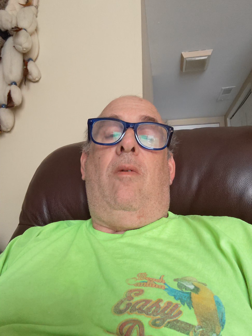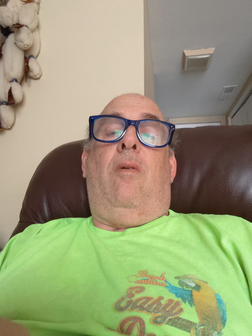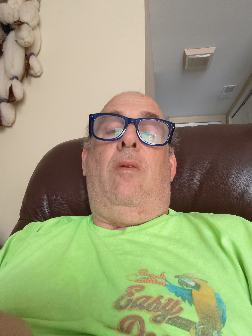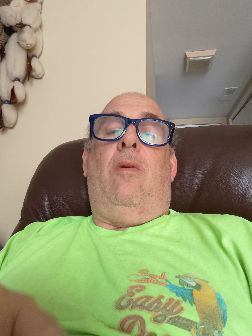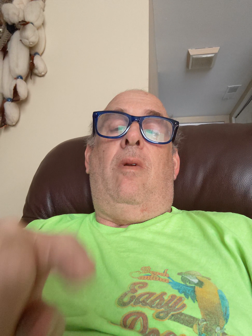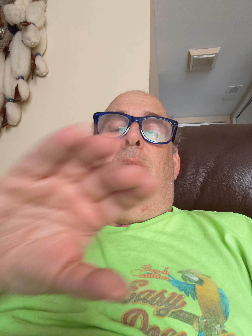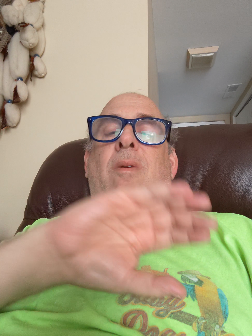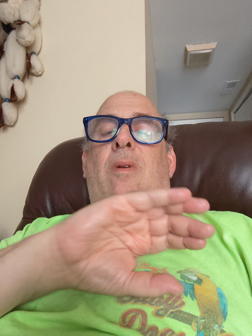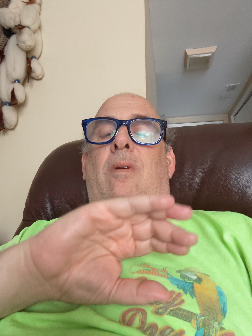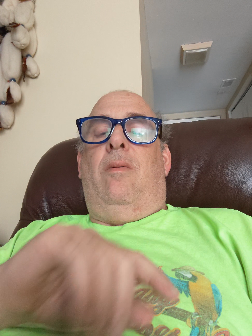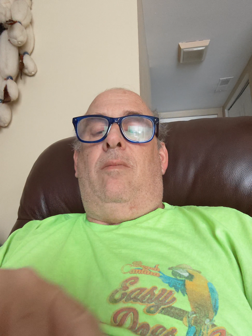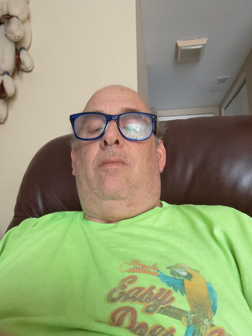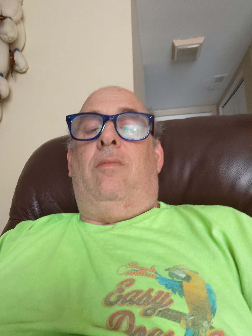police